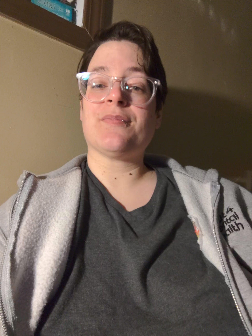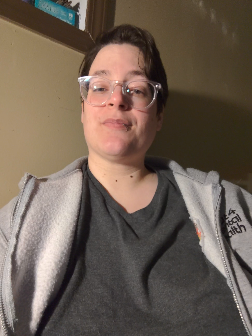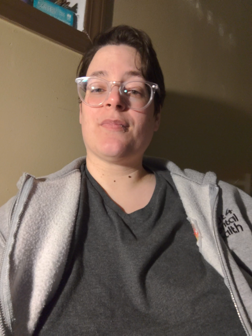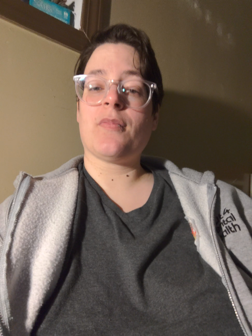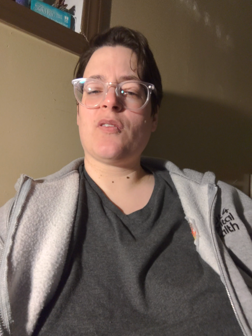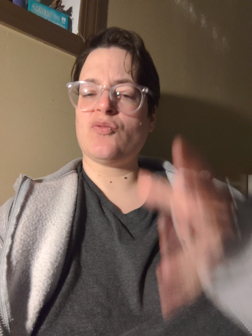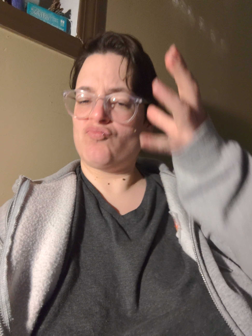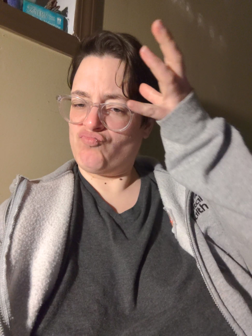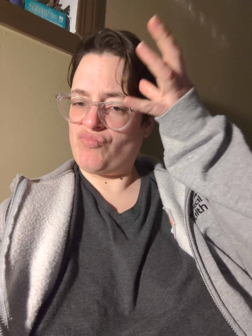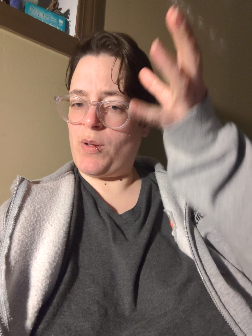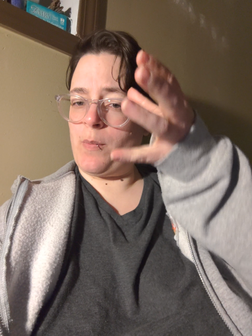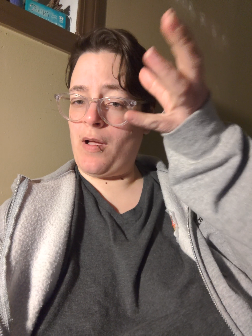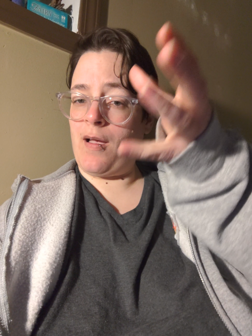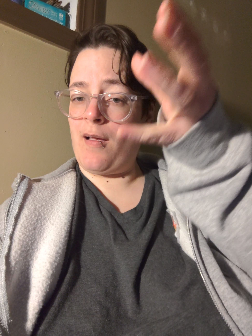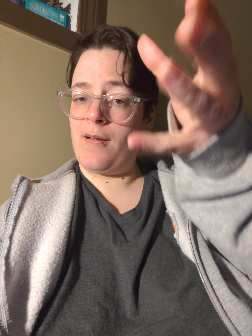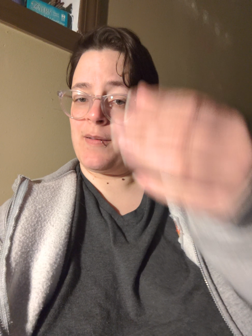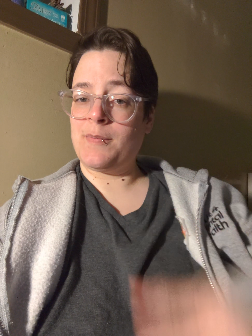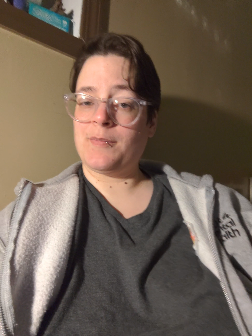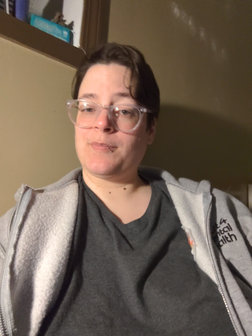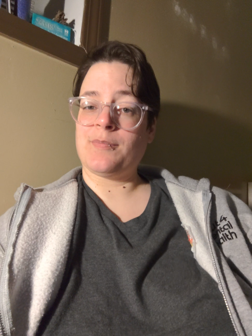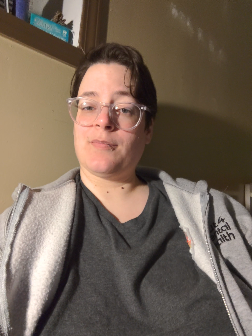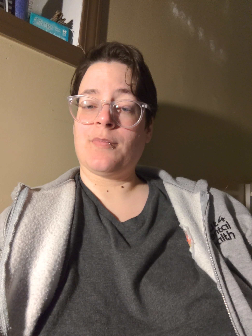grandpa